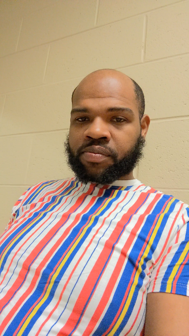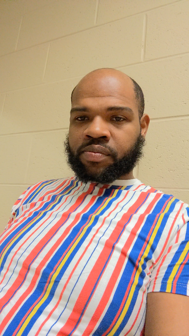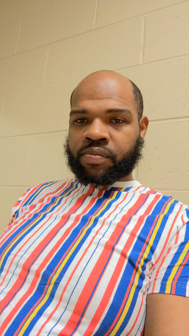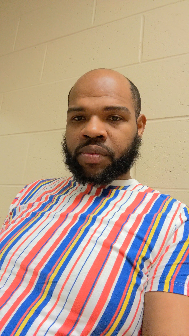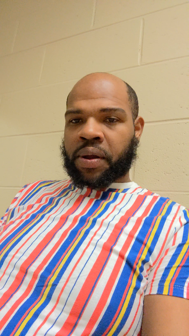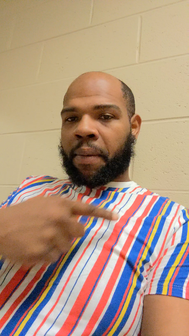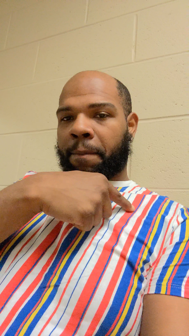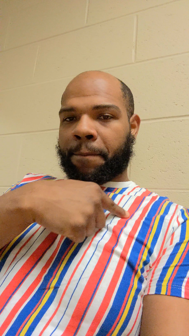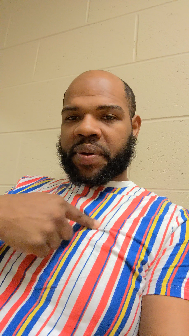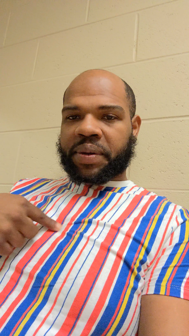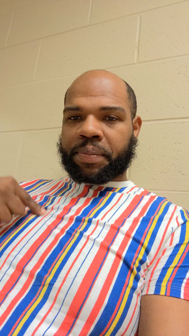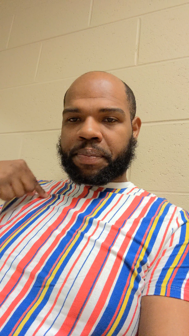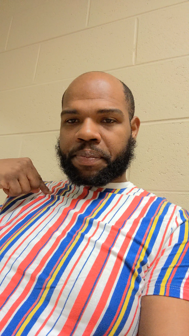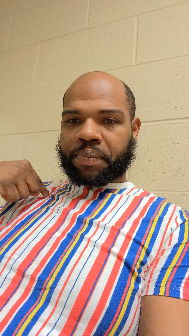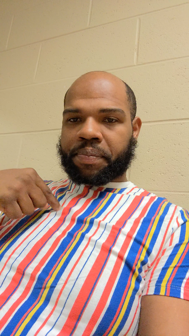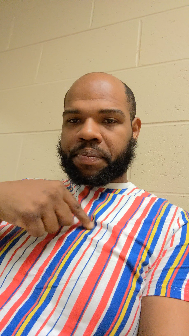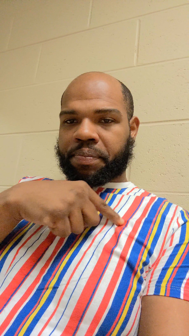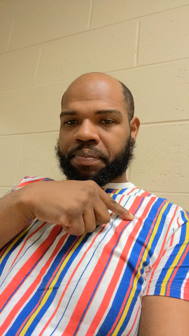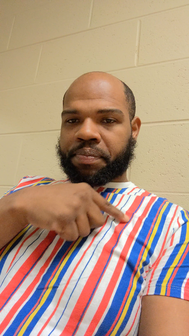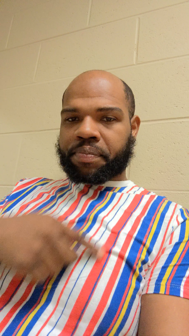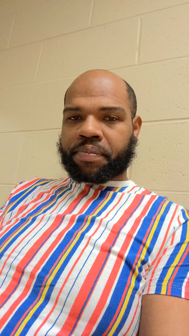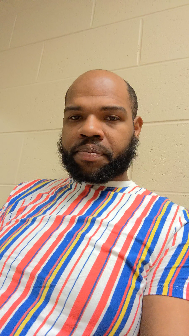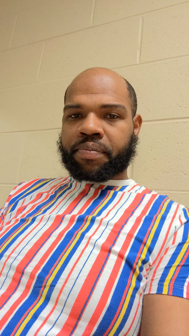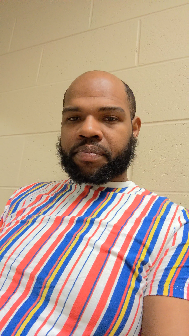bib